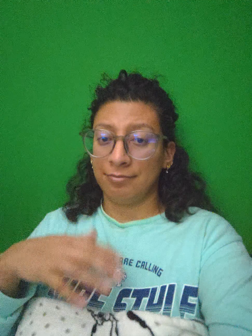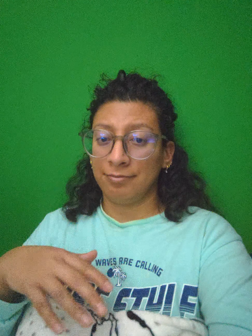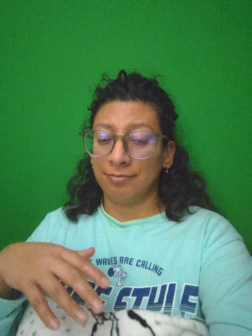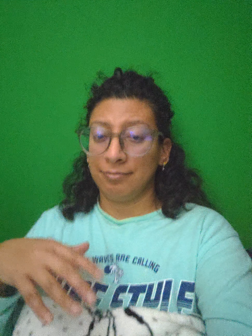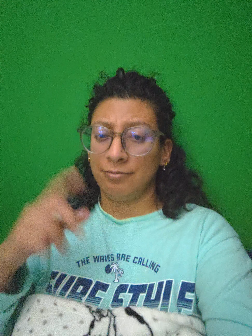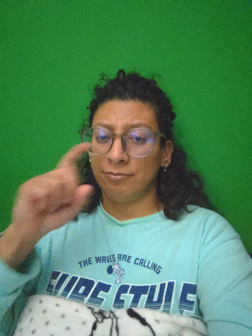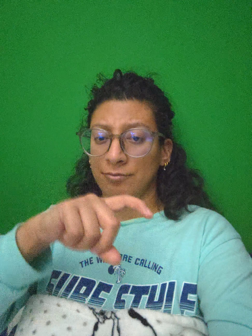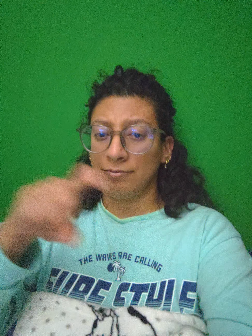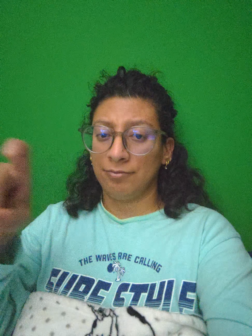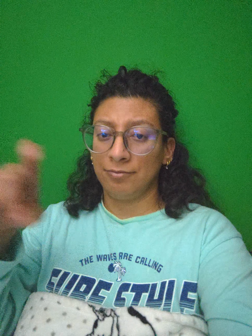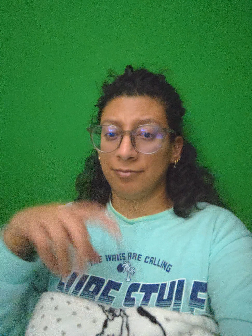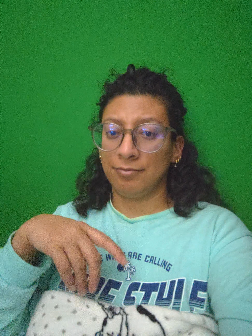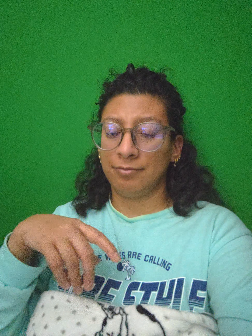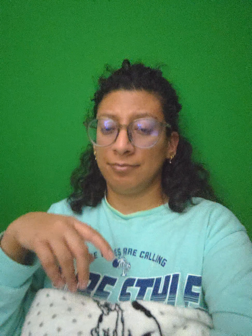closet